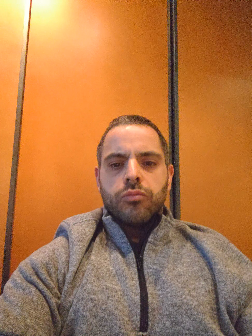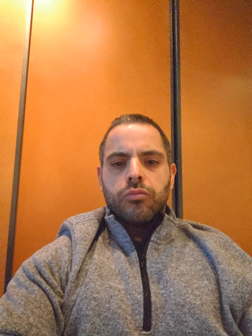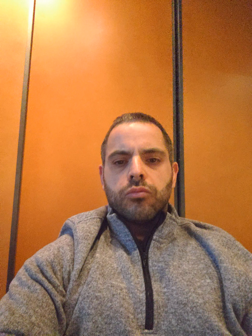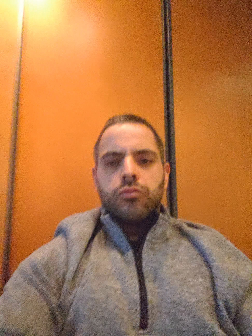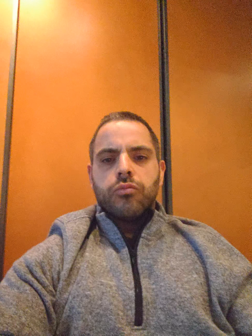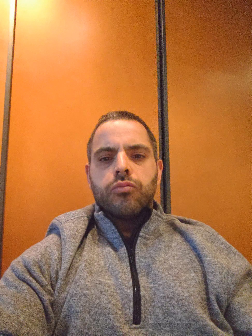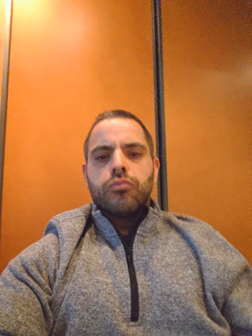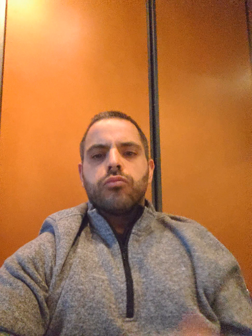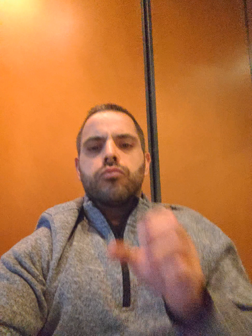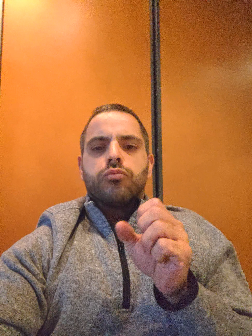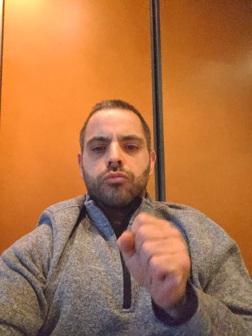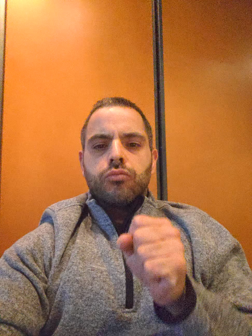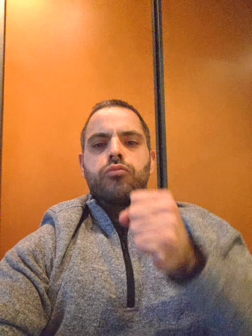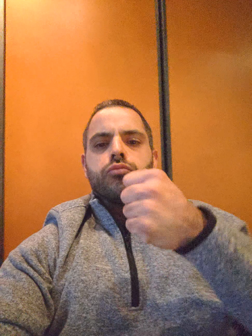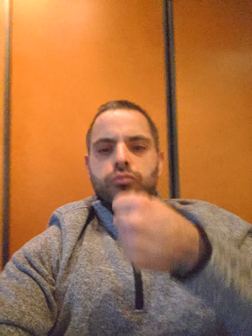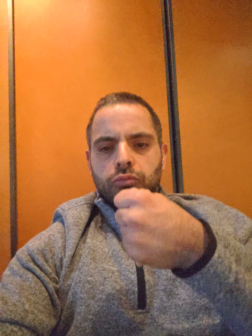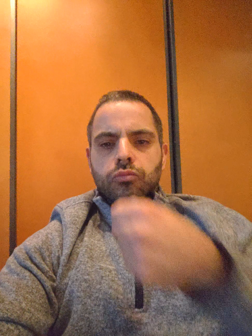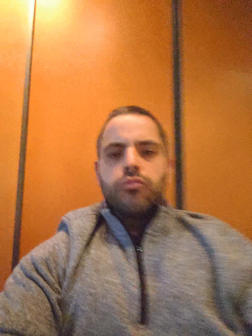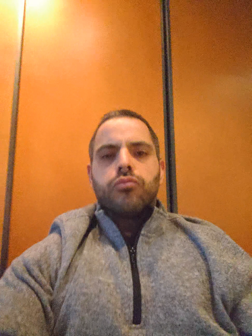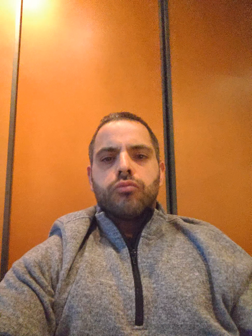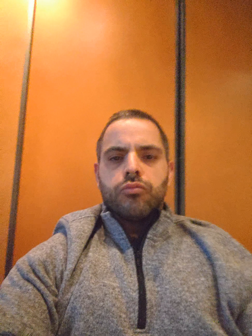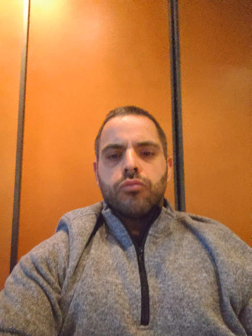make